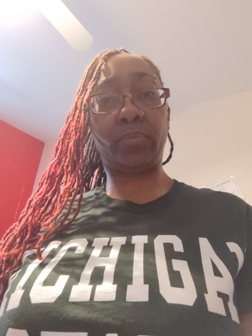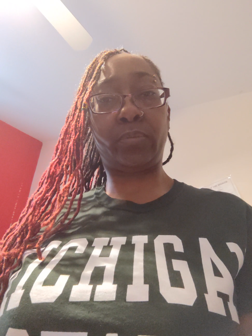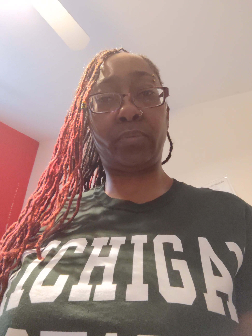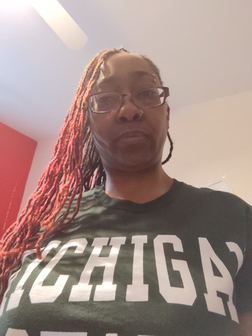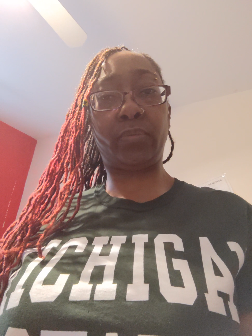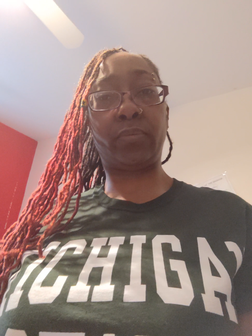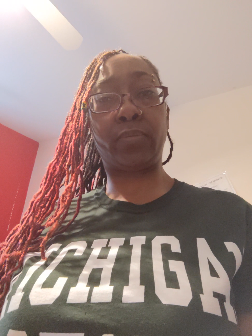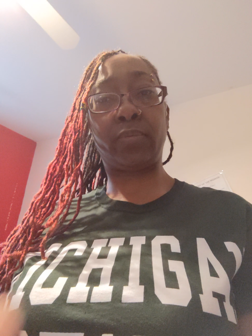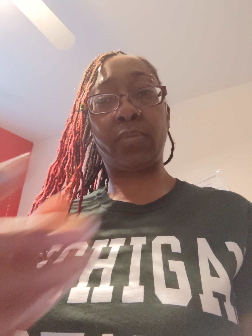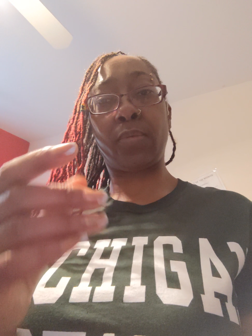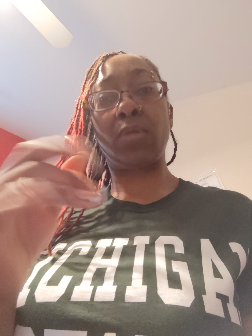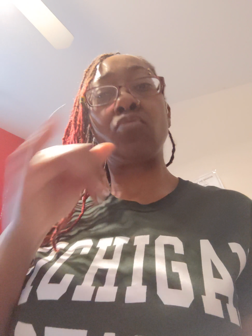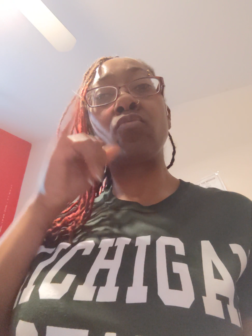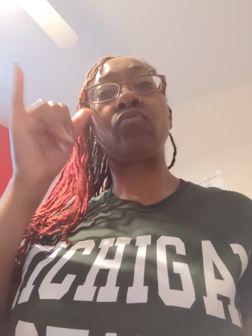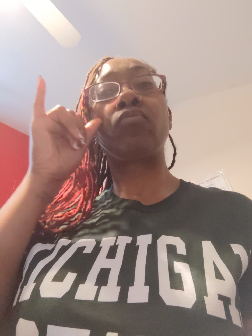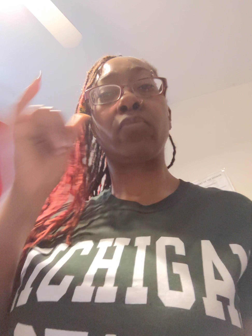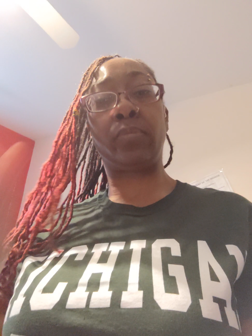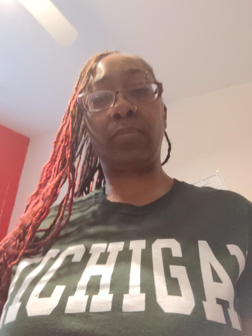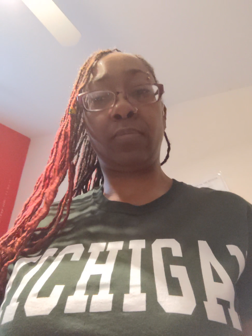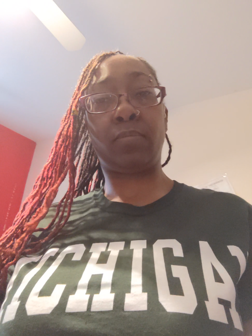yesterday